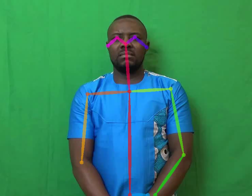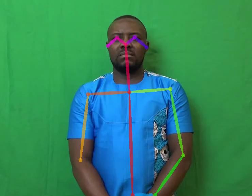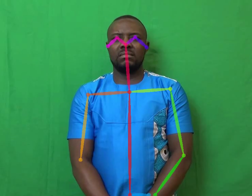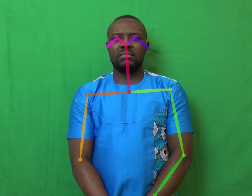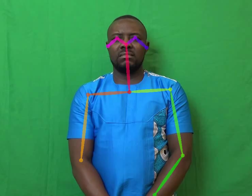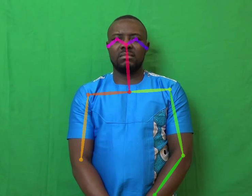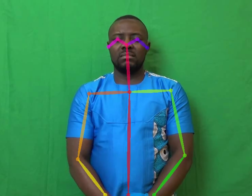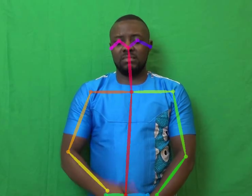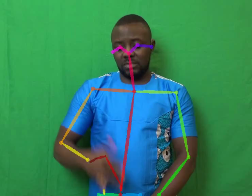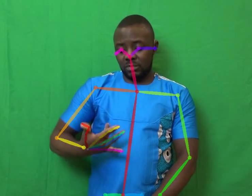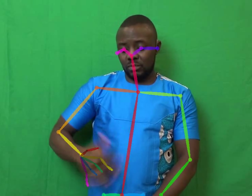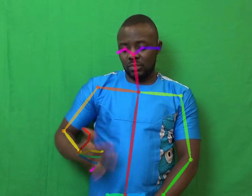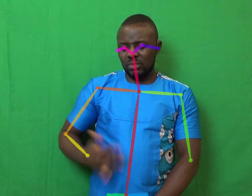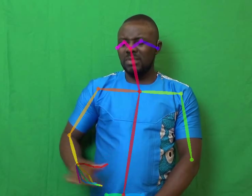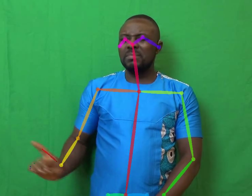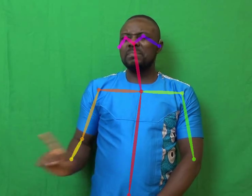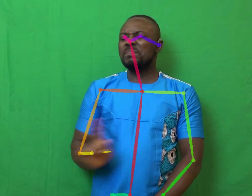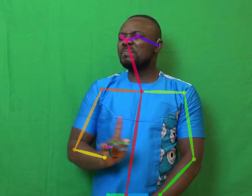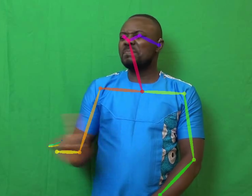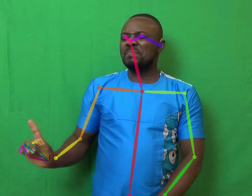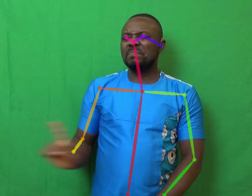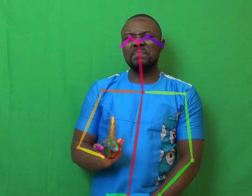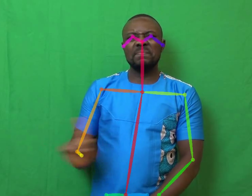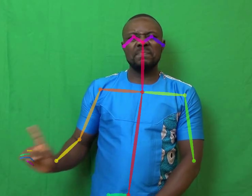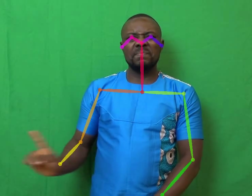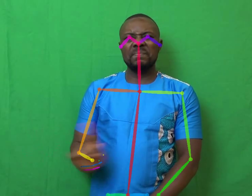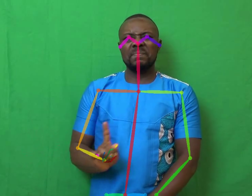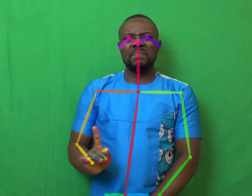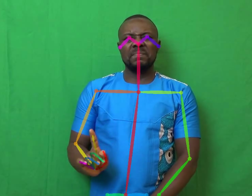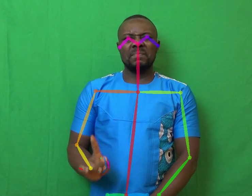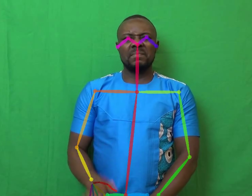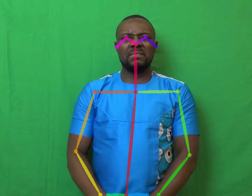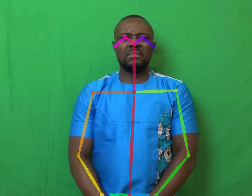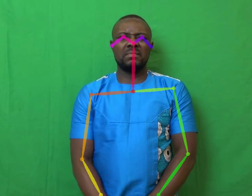diarrhea